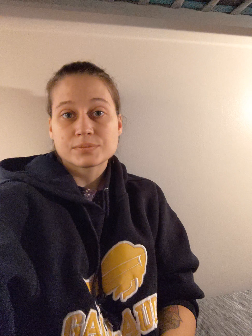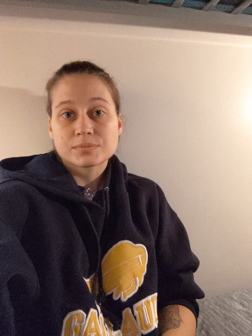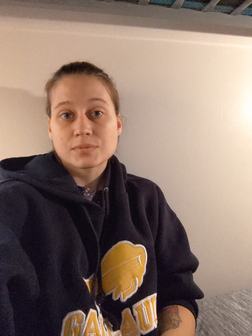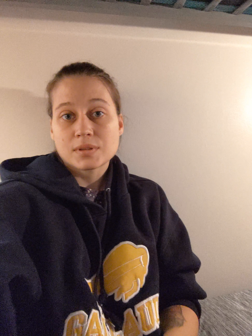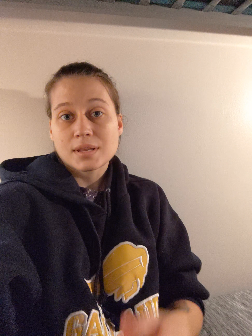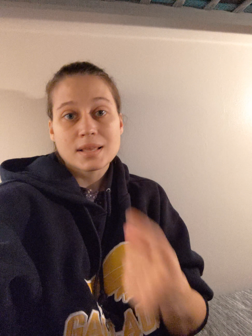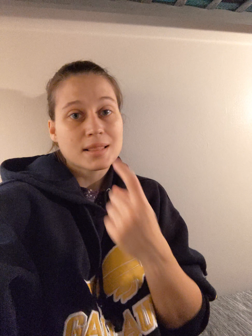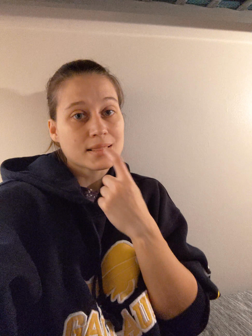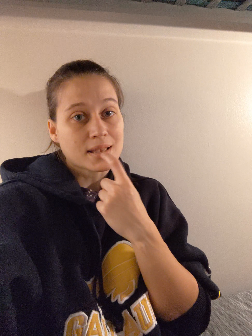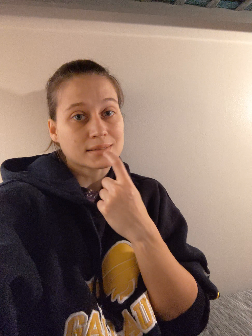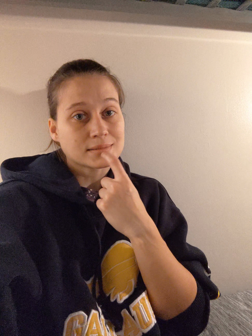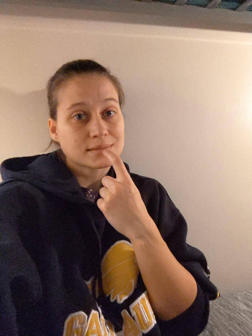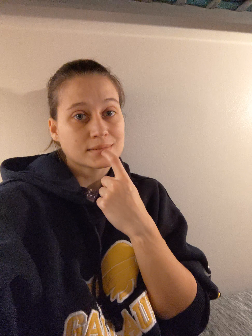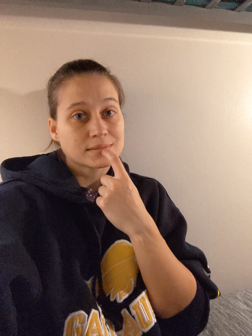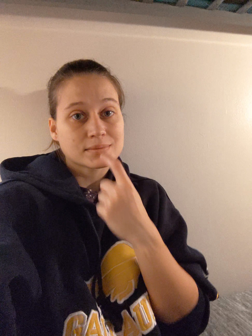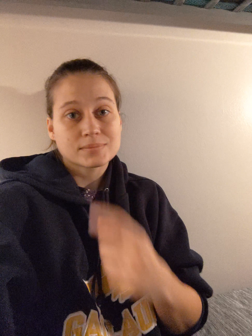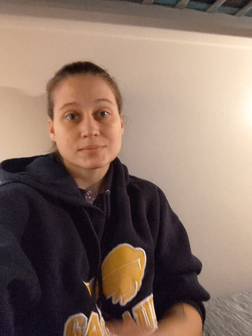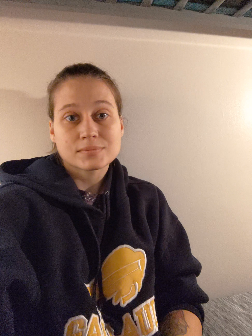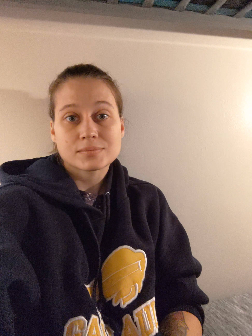window